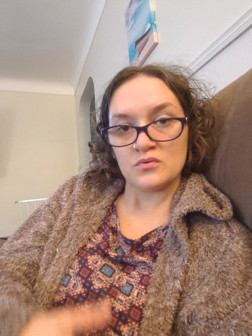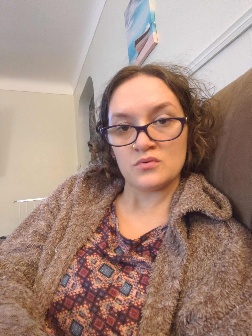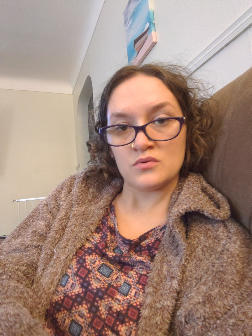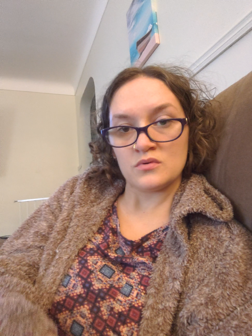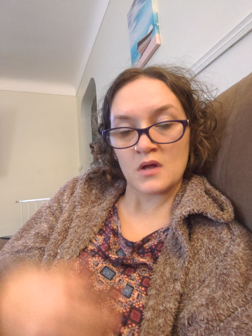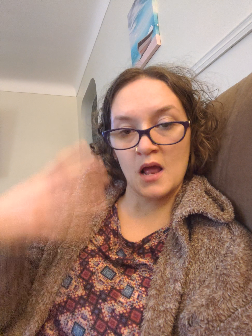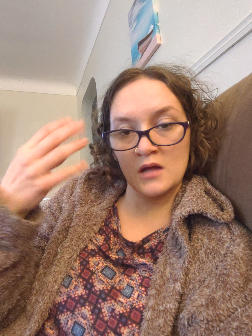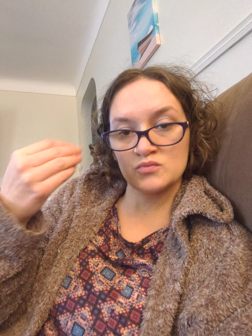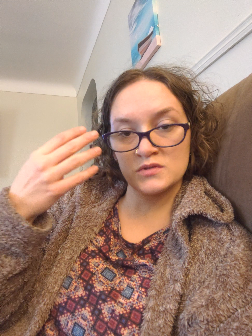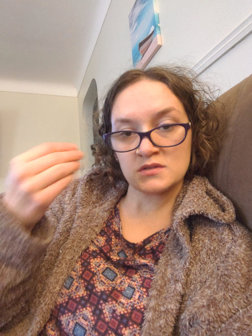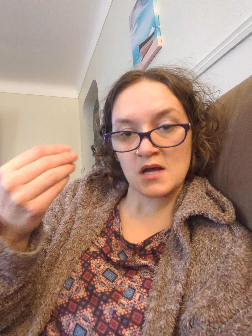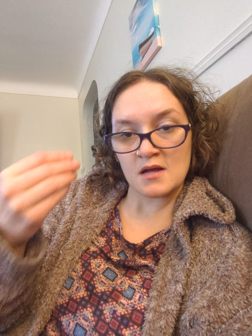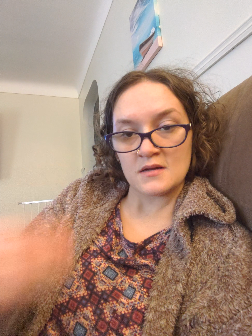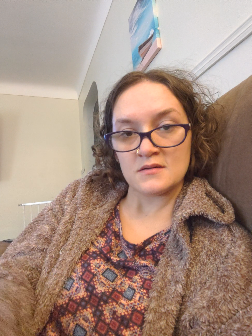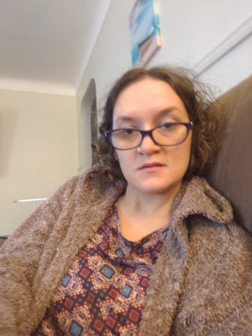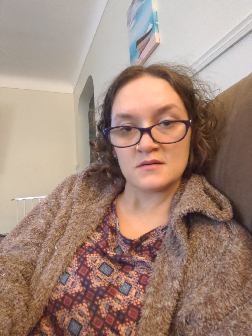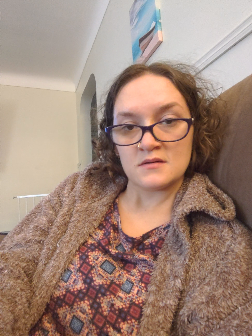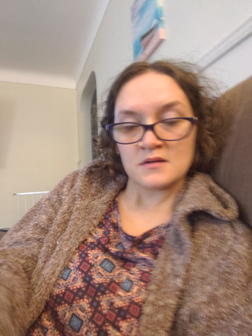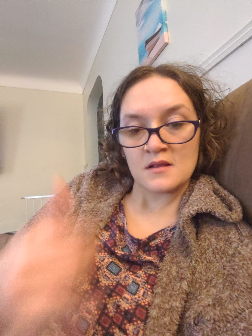outside